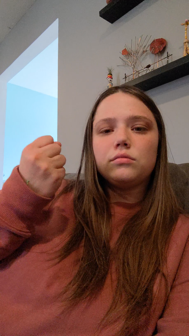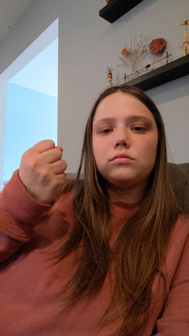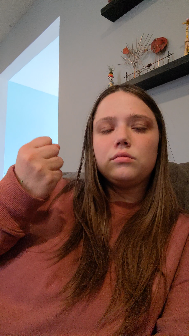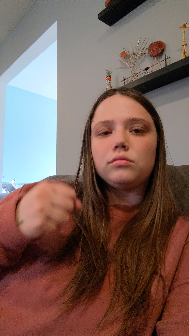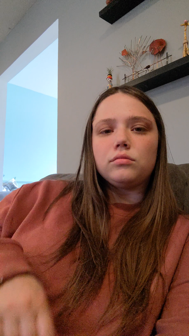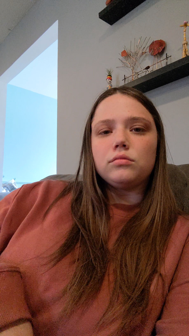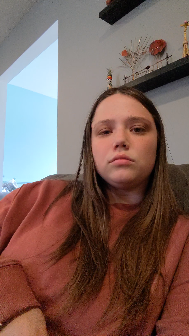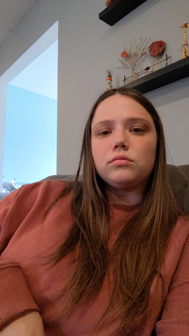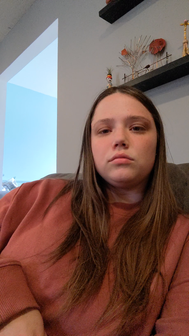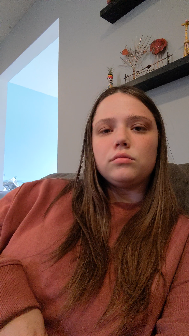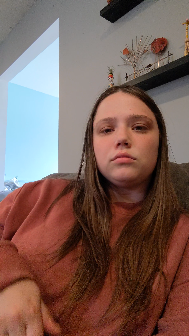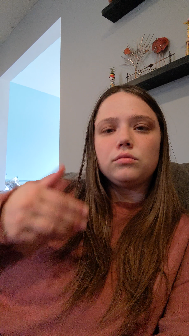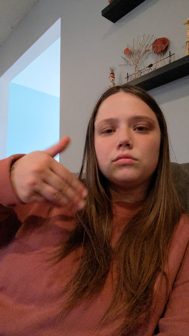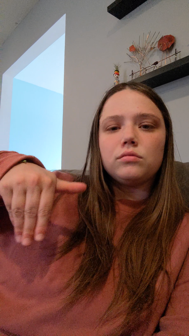shorts